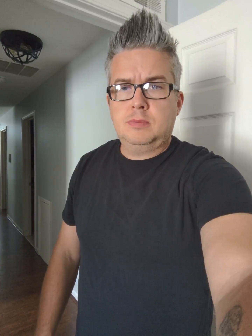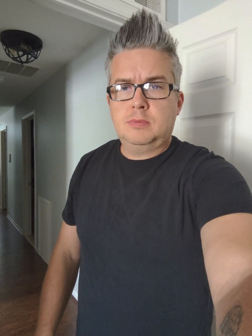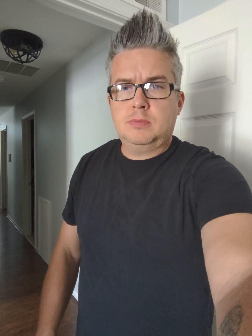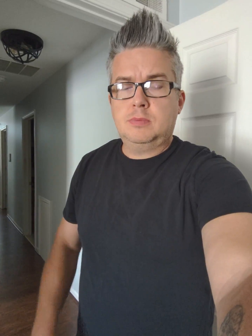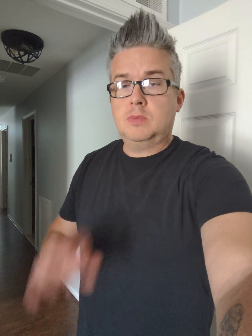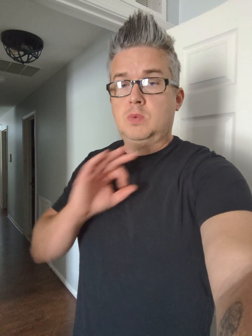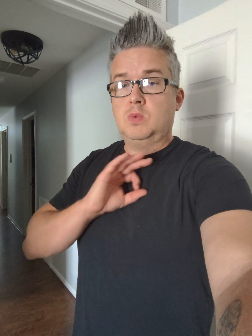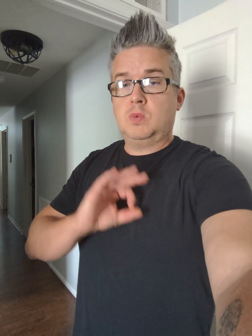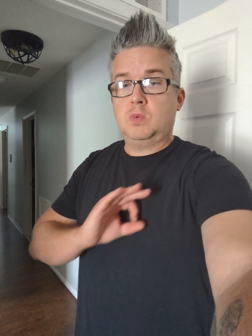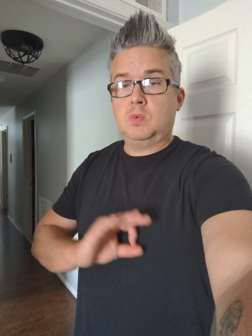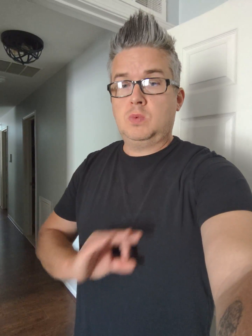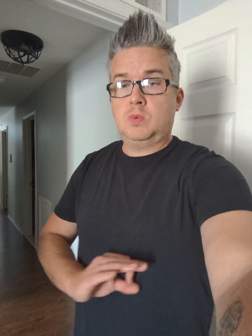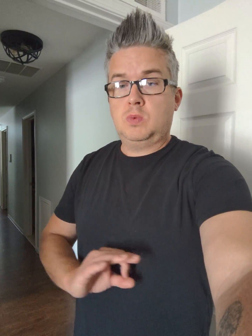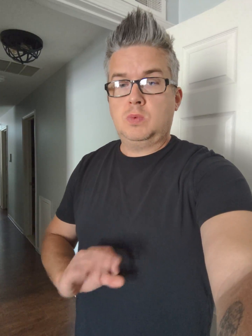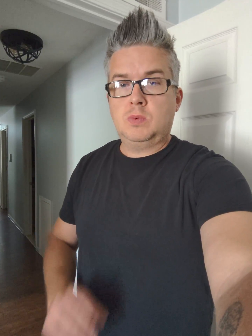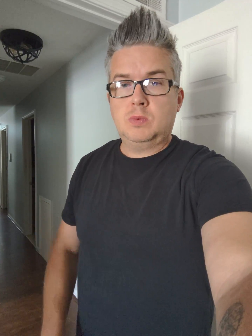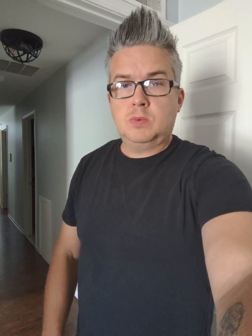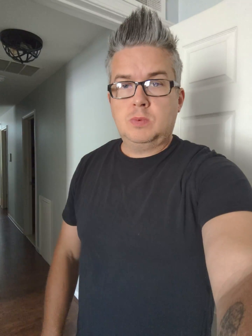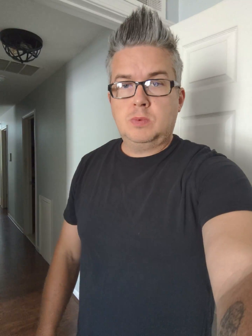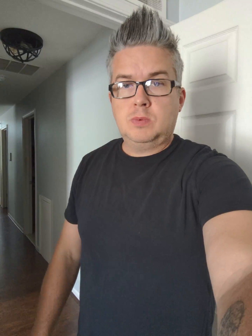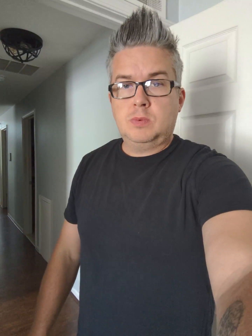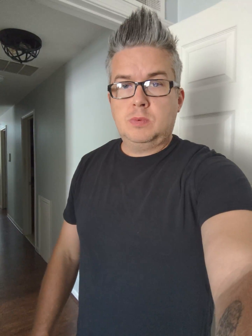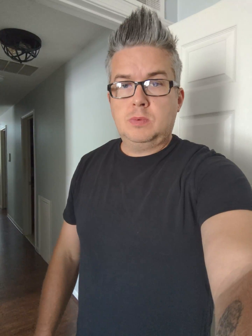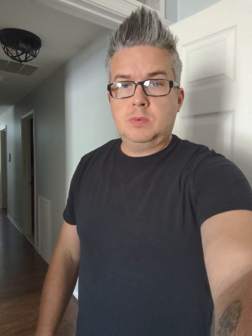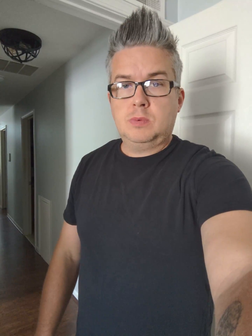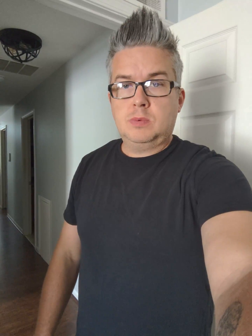button